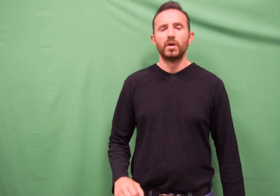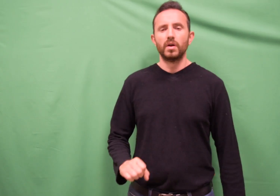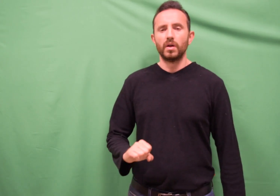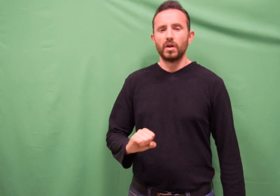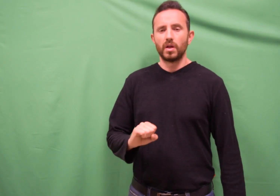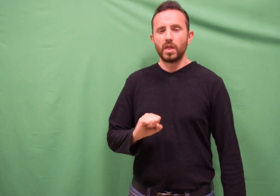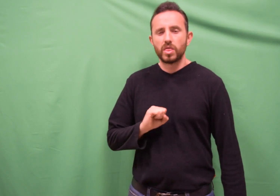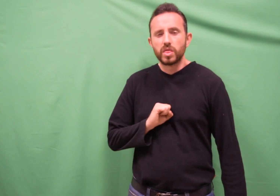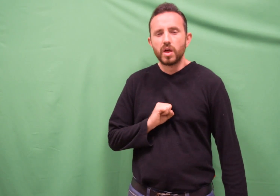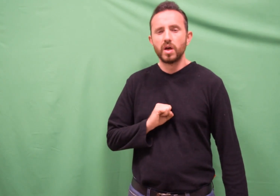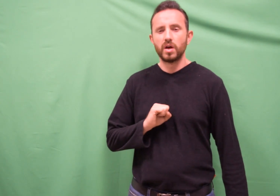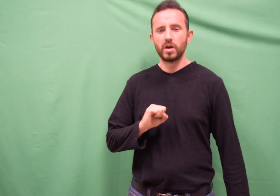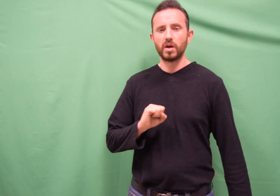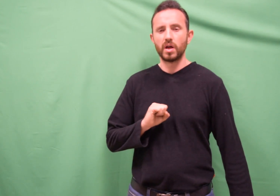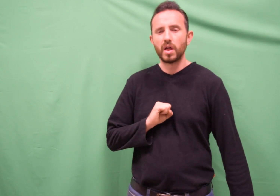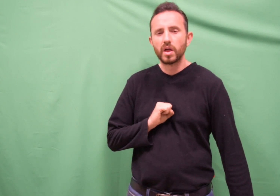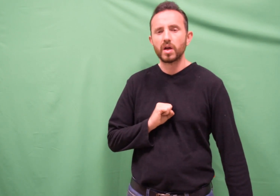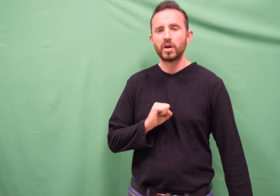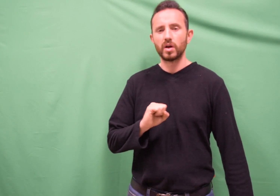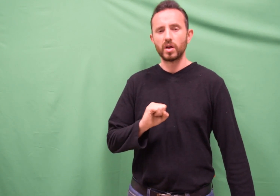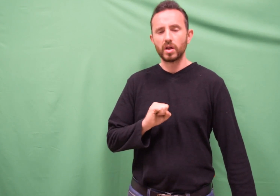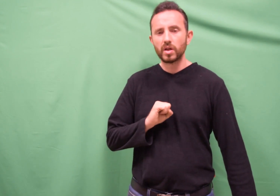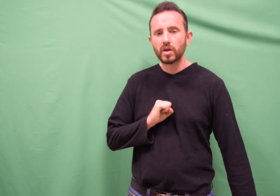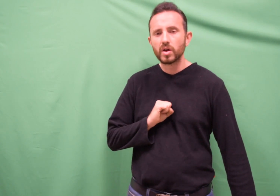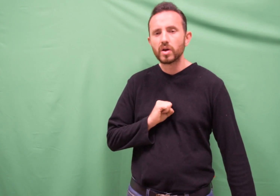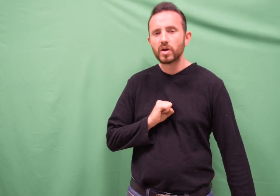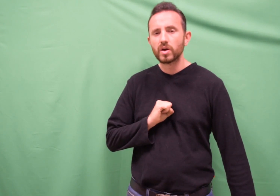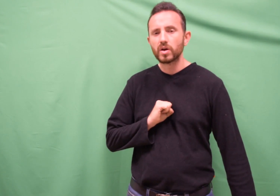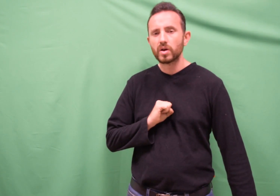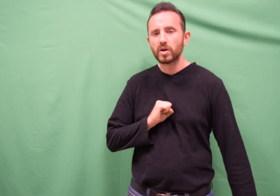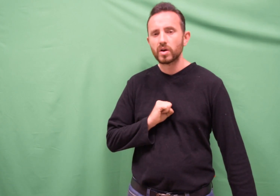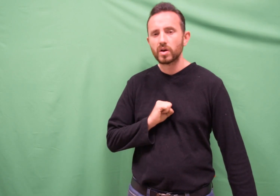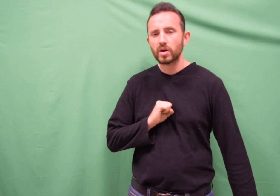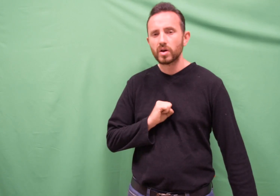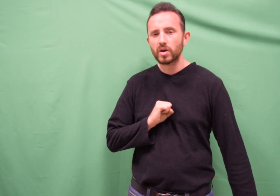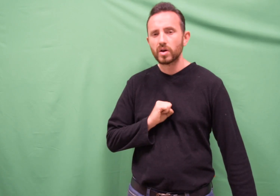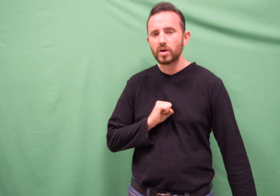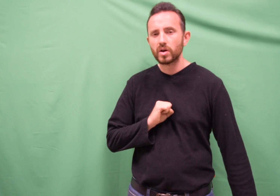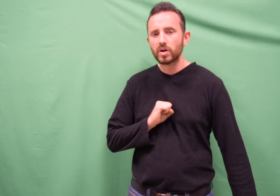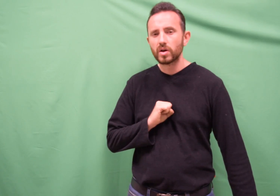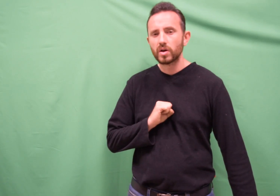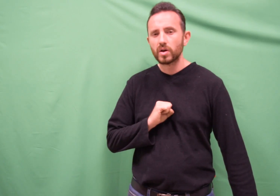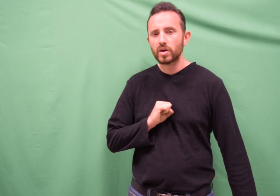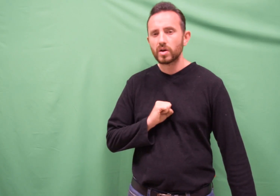tos